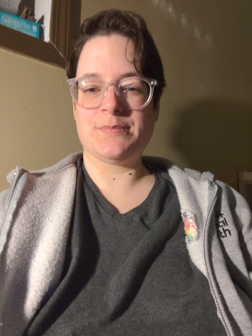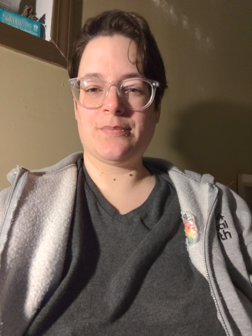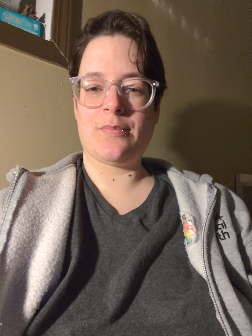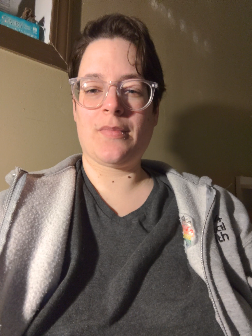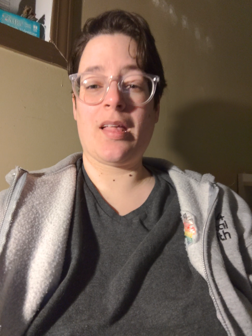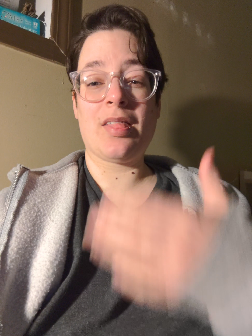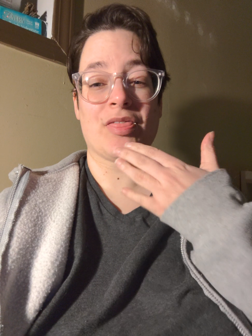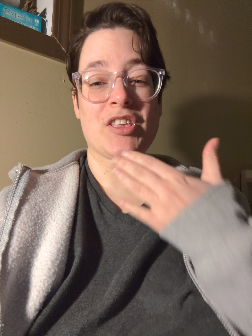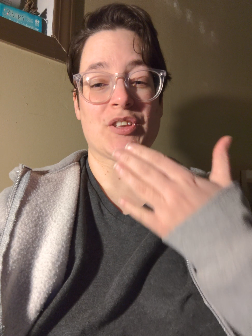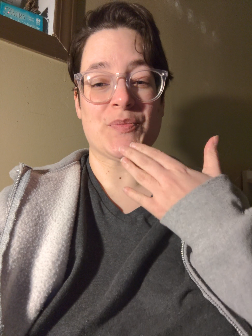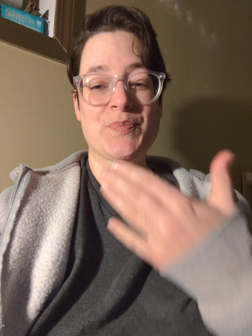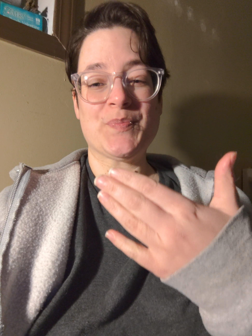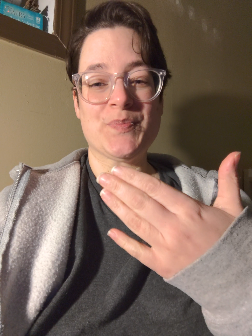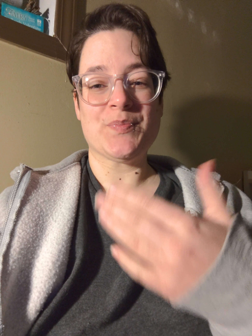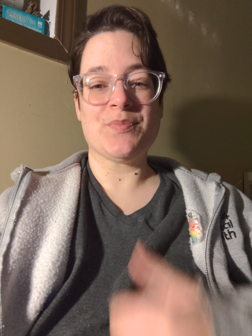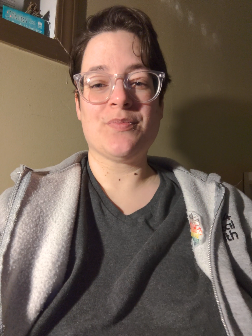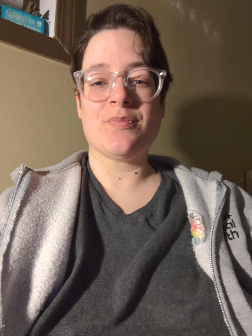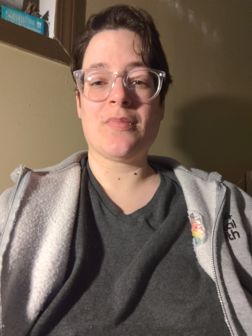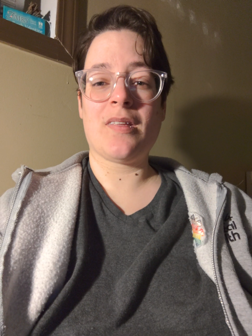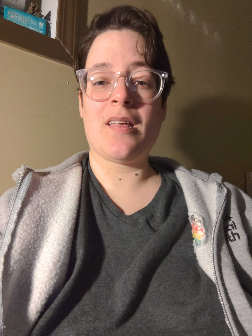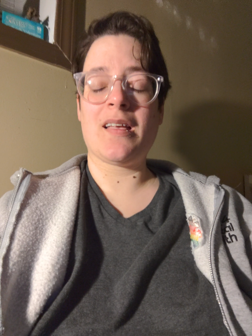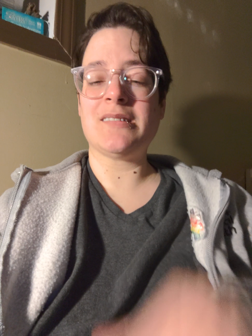thank you